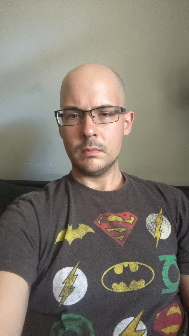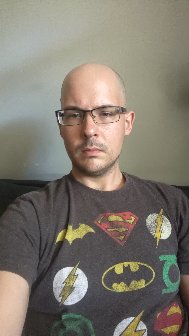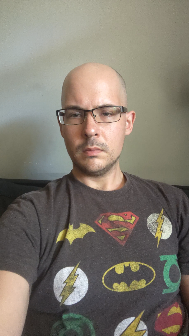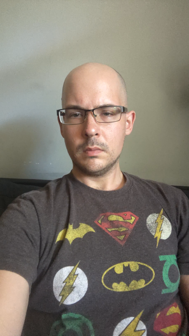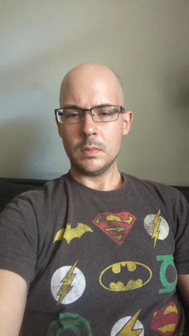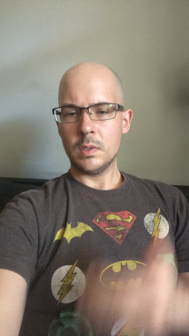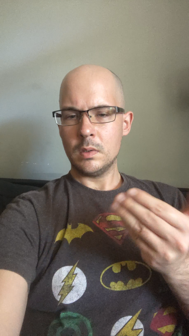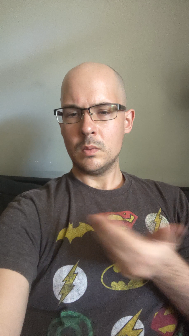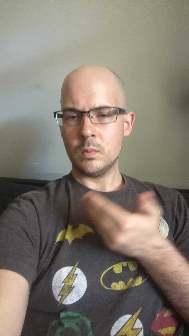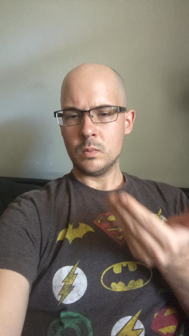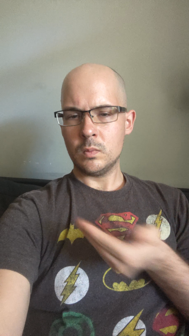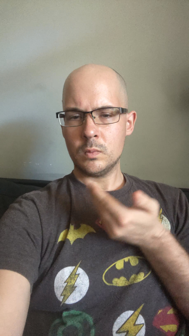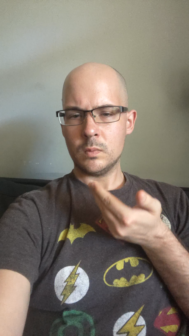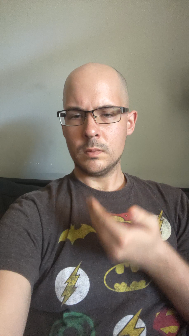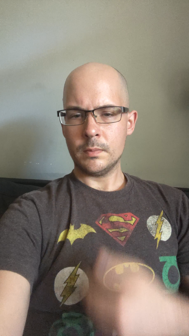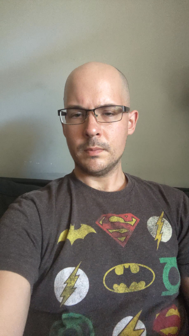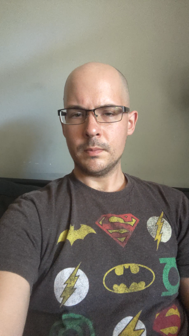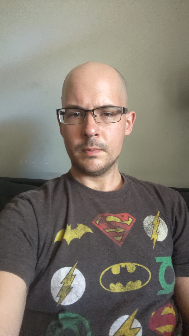new